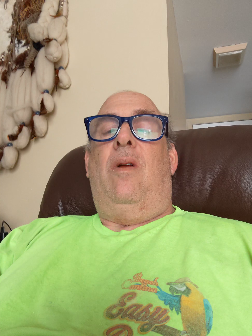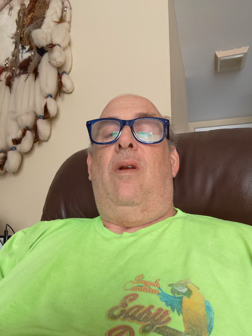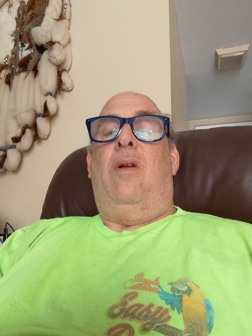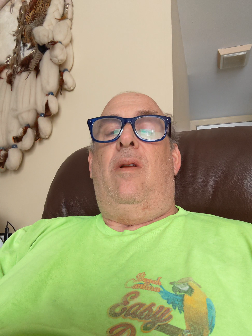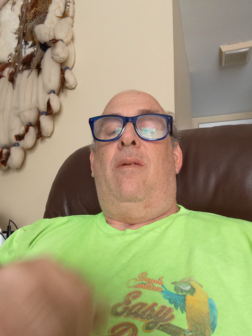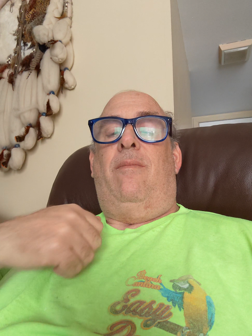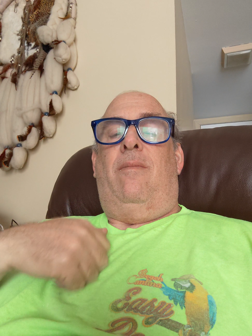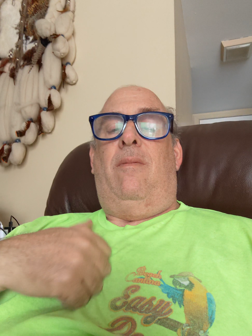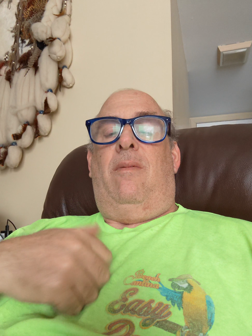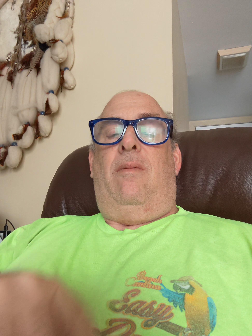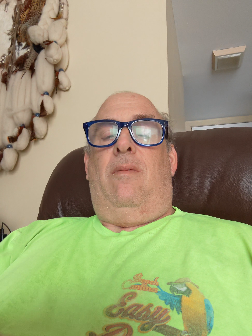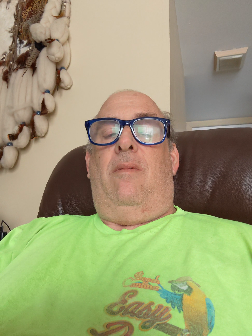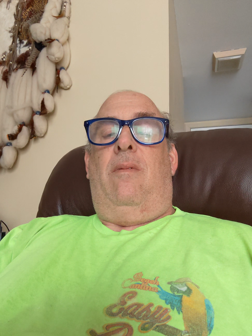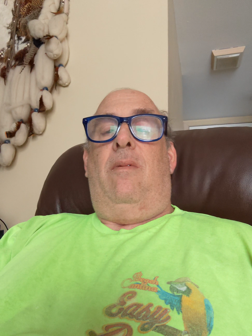bath